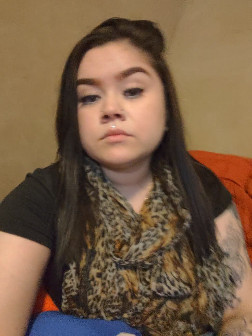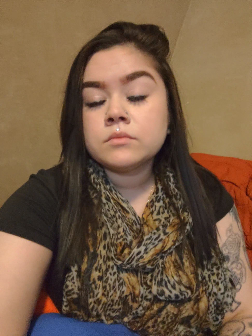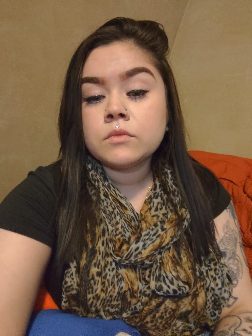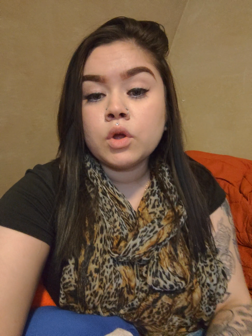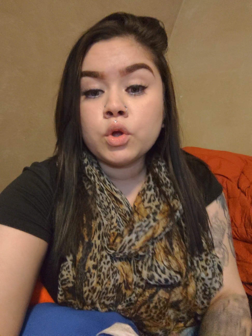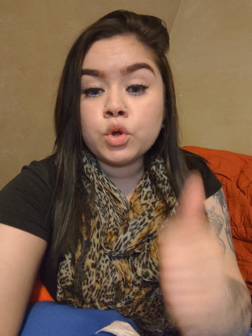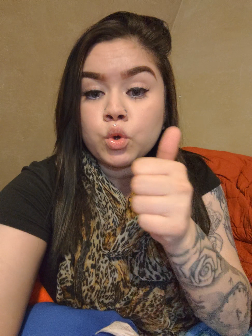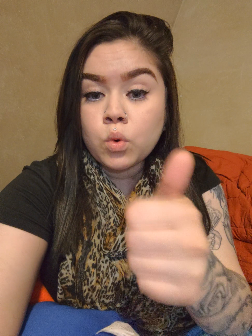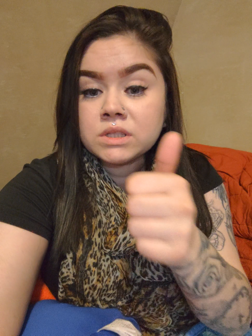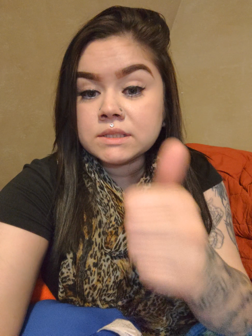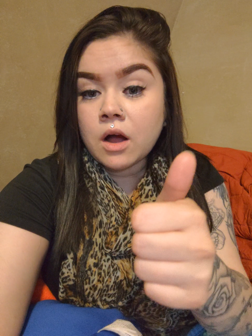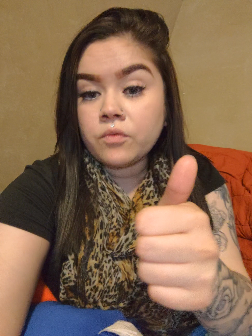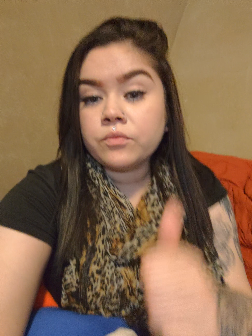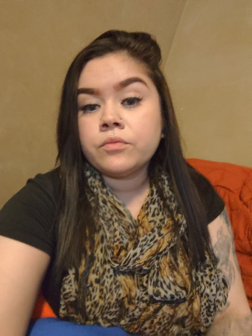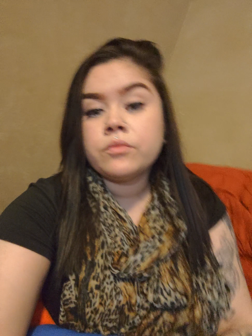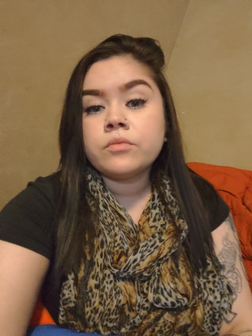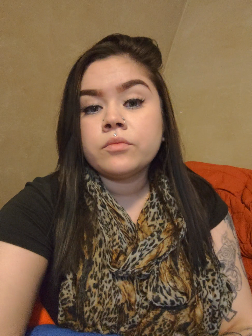yourself